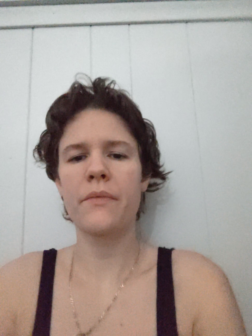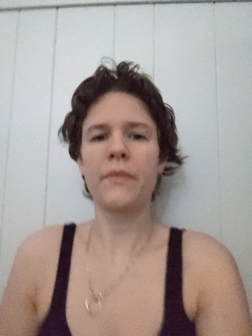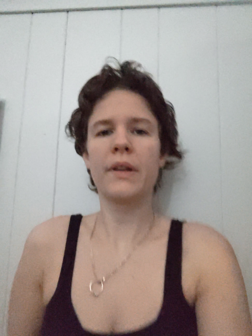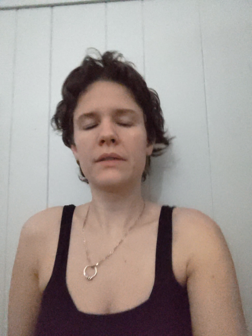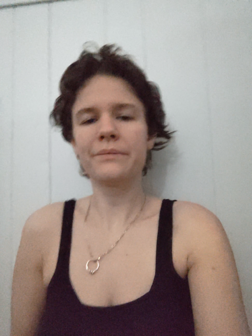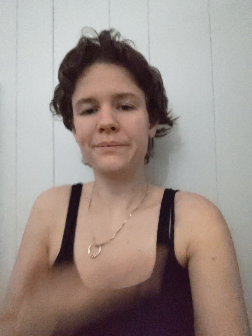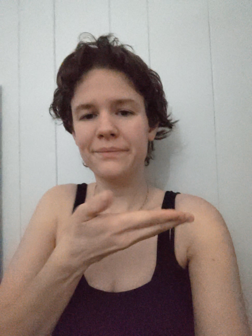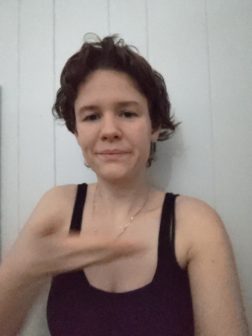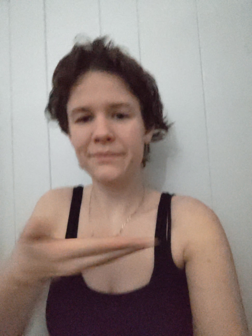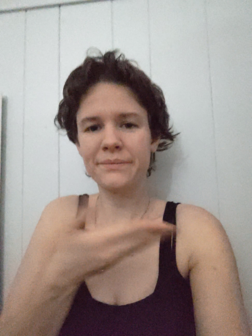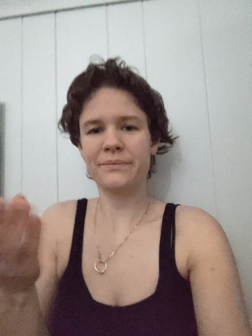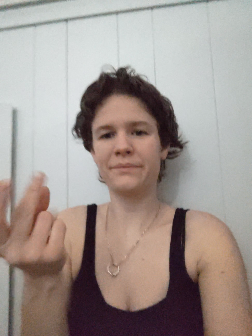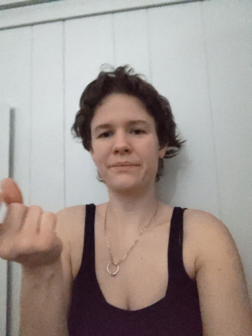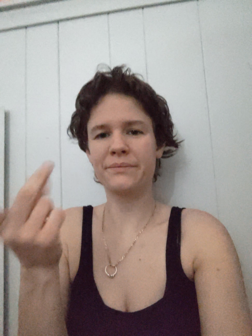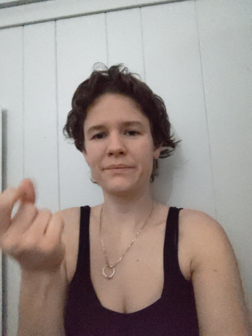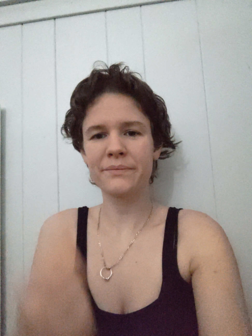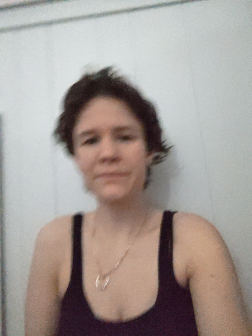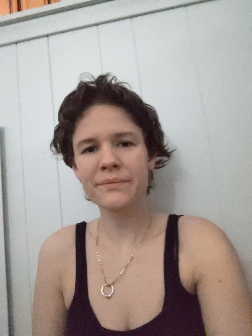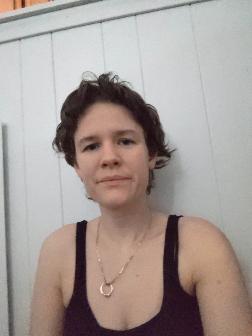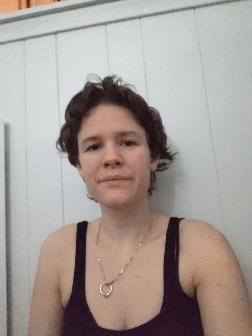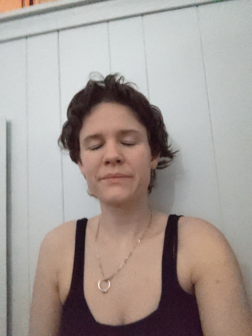puppy